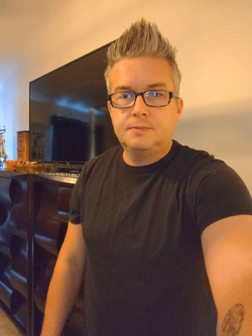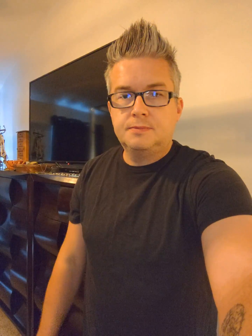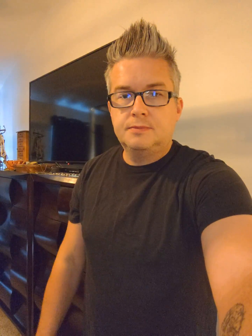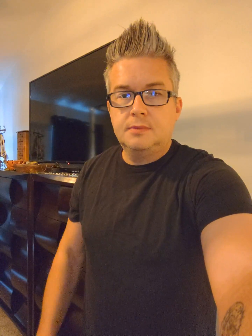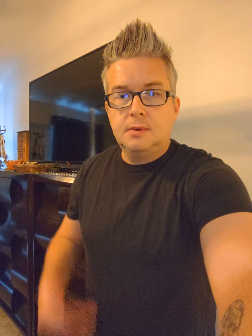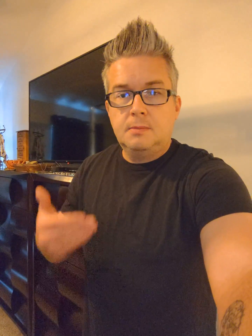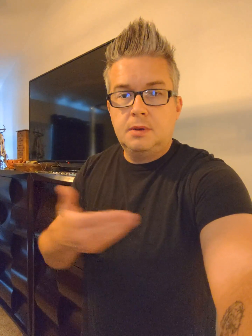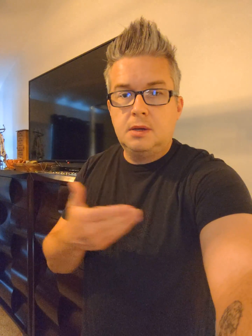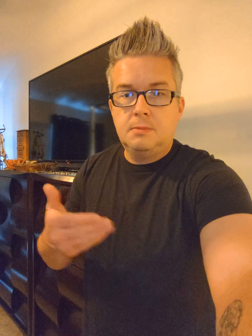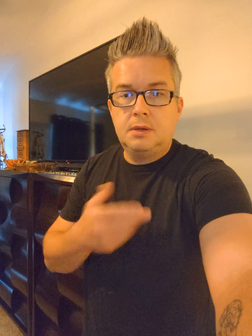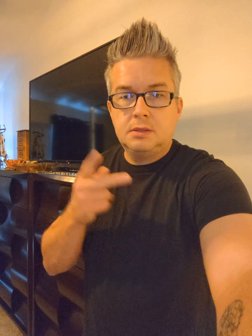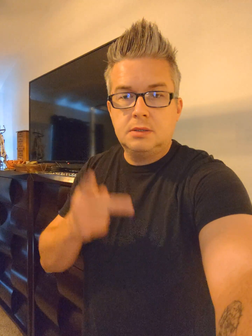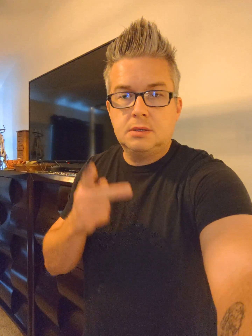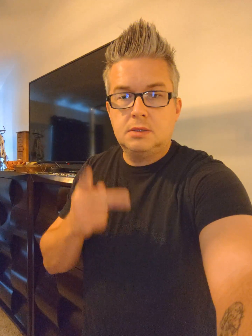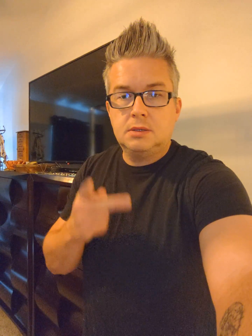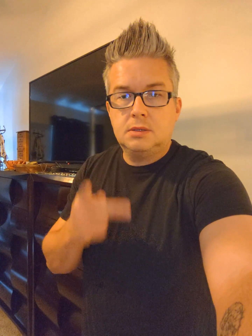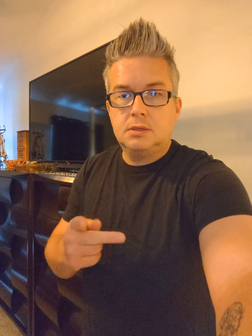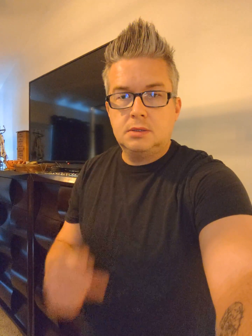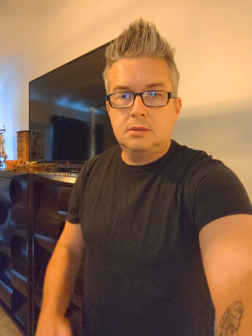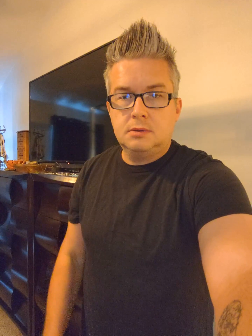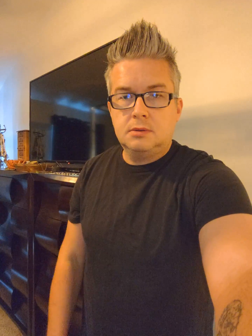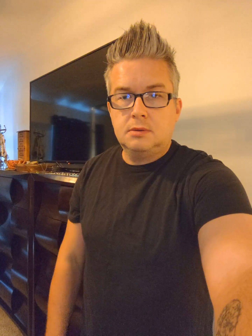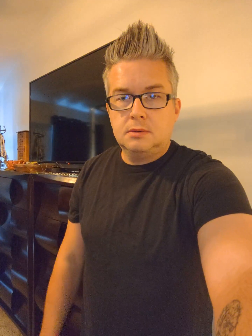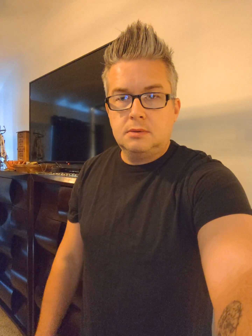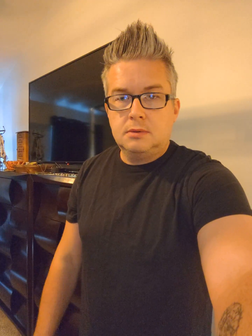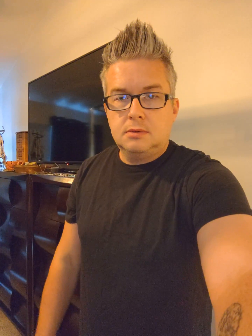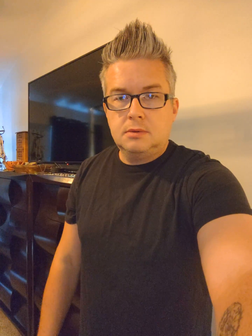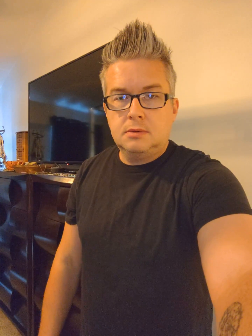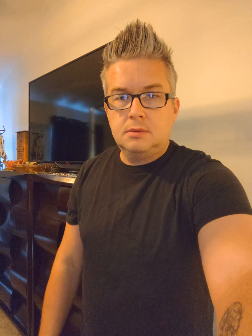babysitter